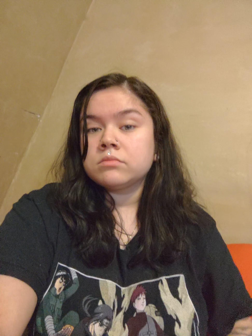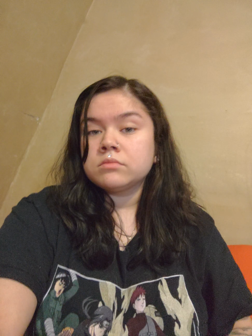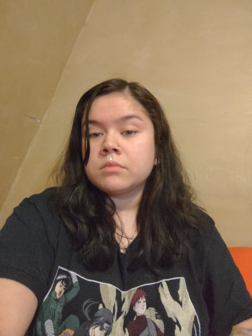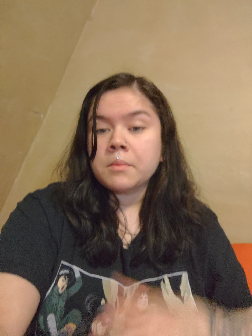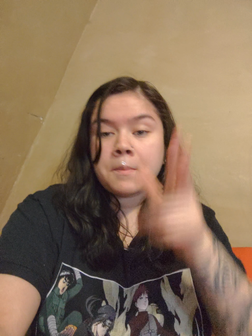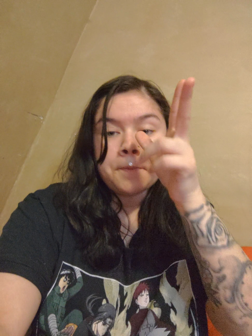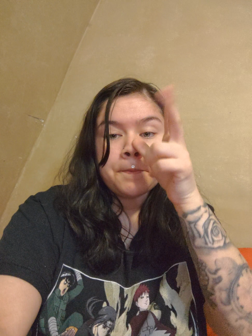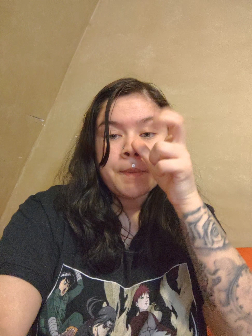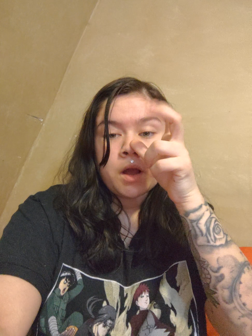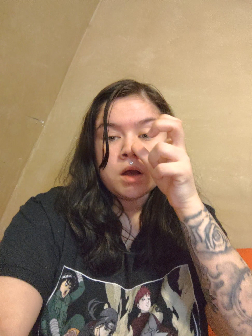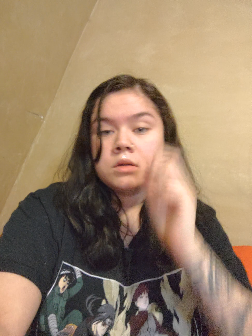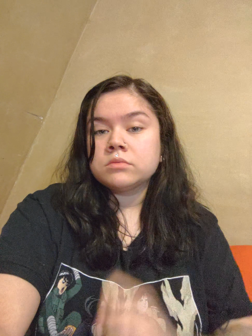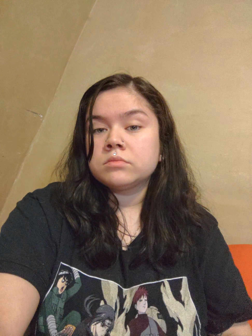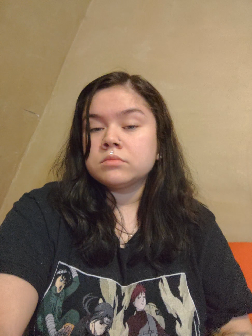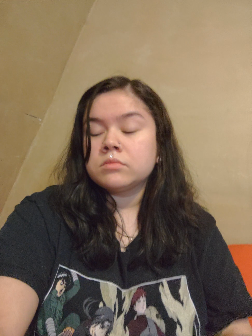bug